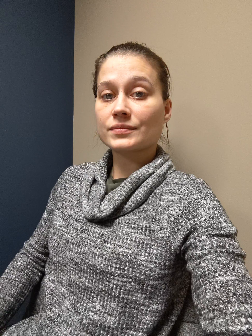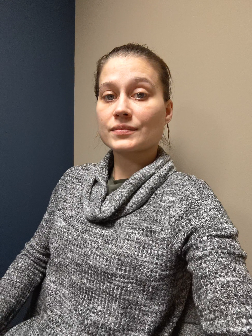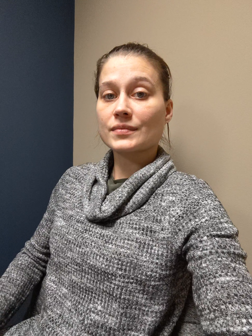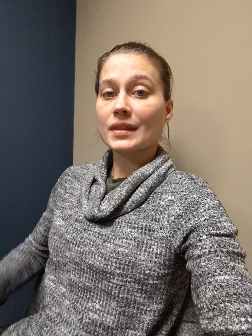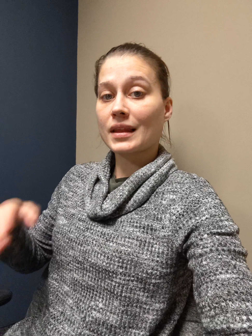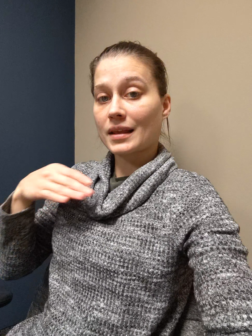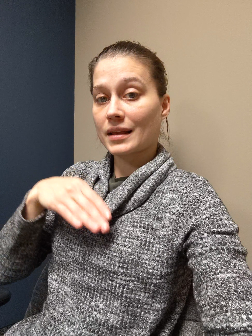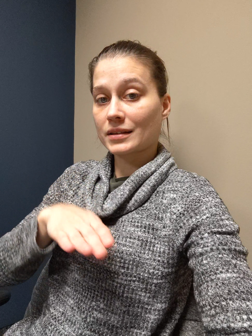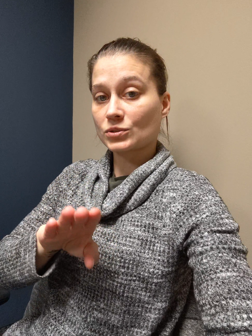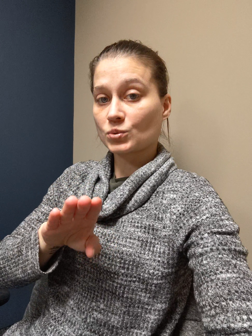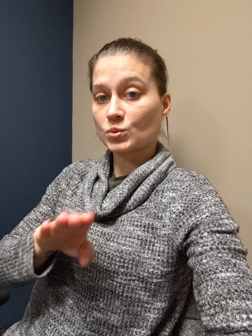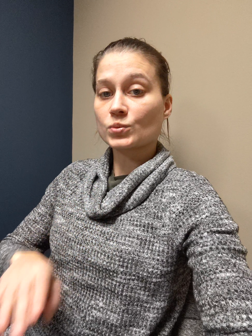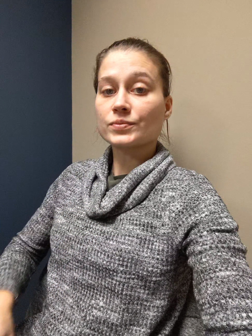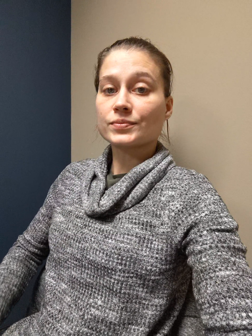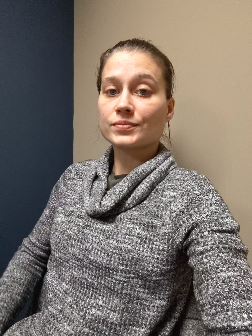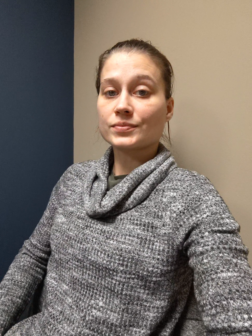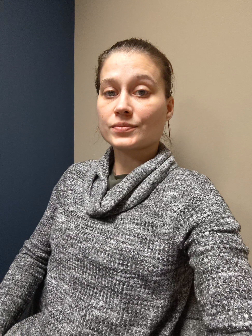into